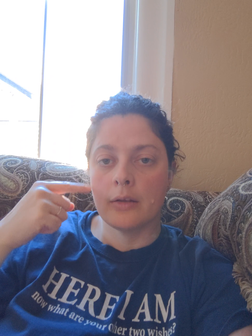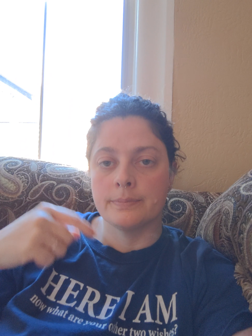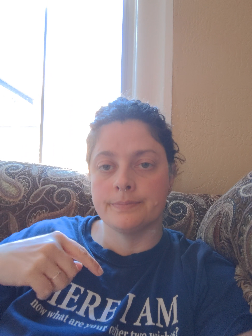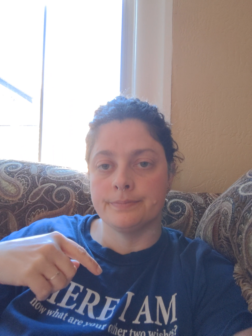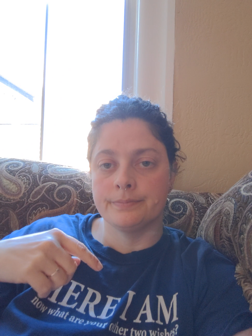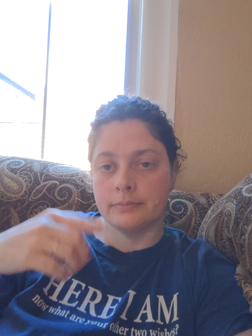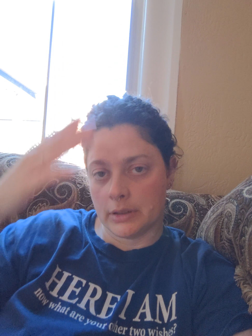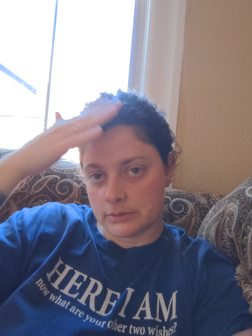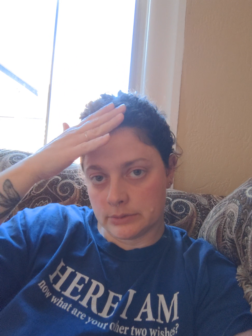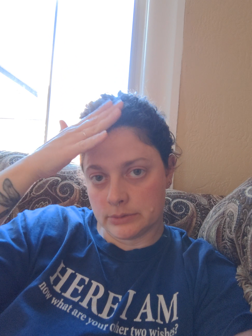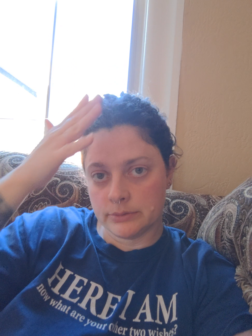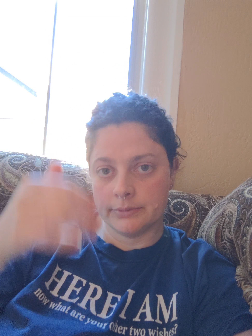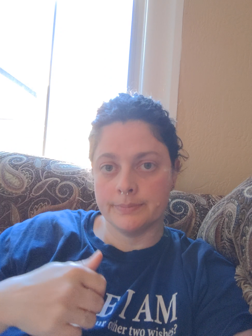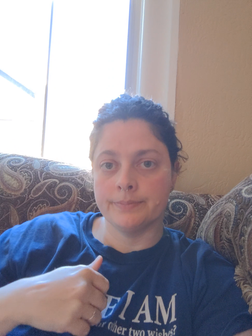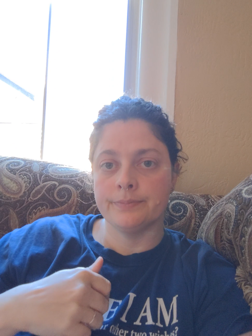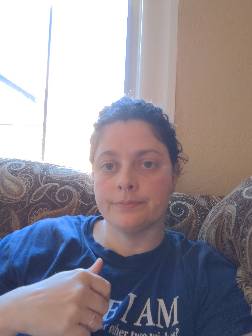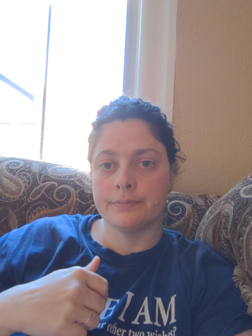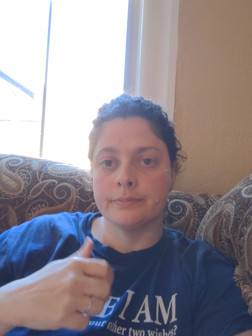hat